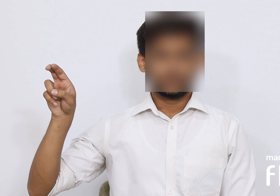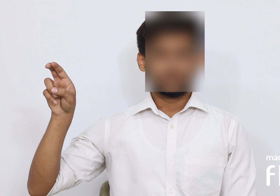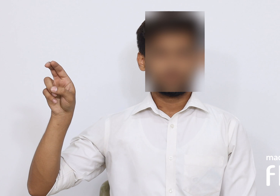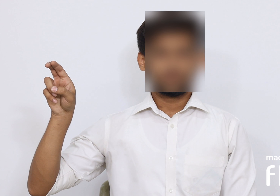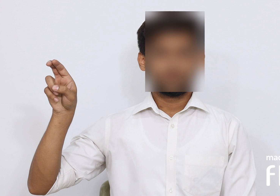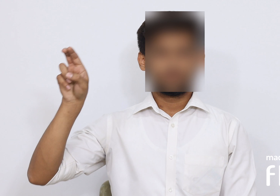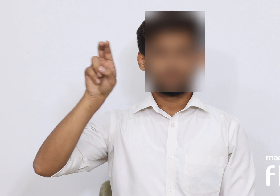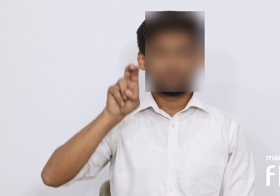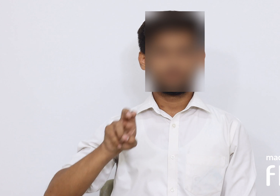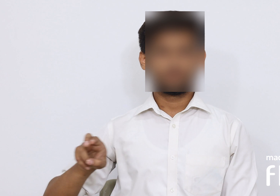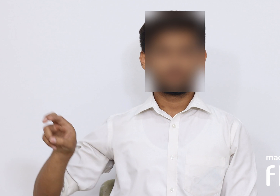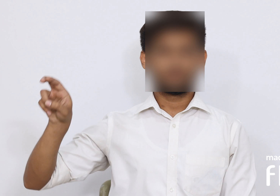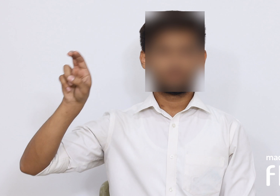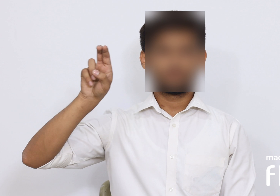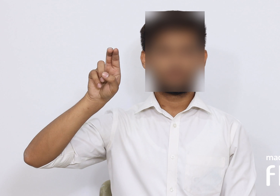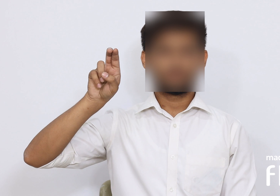ہ